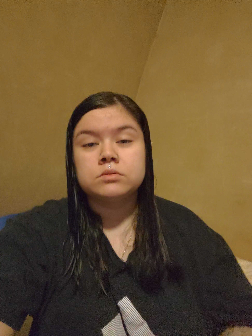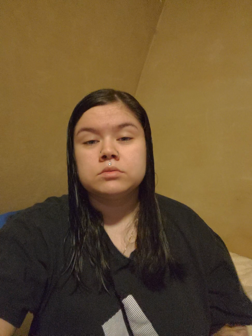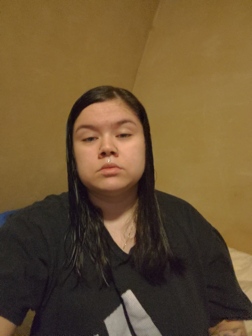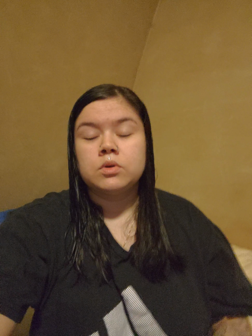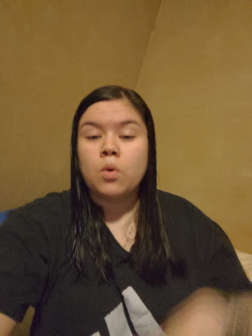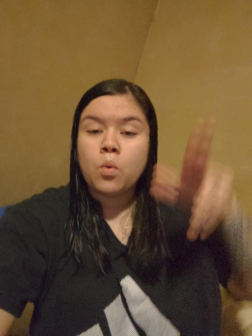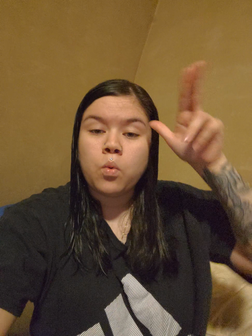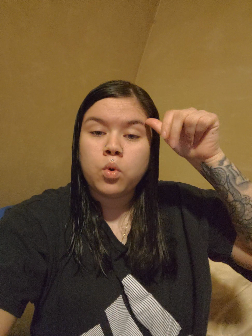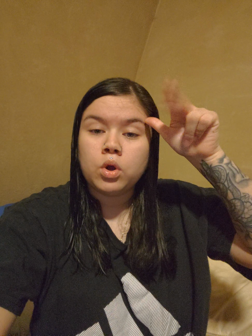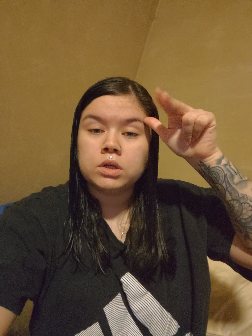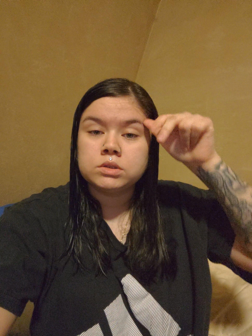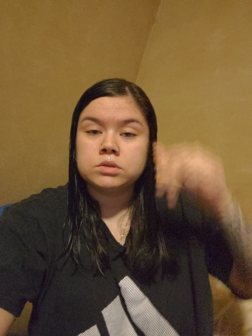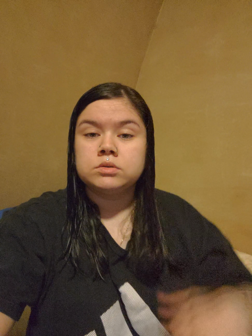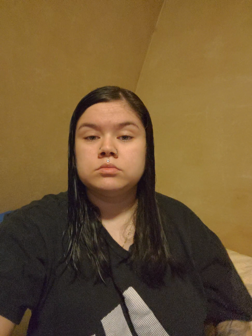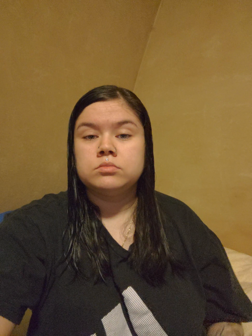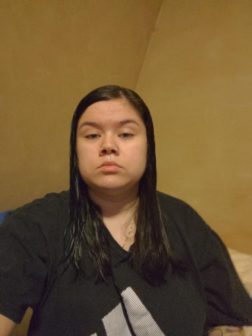horse